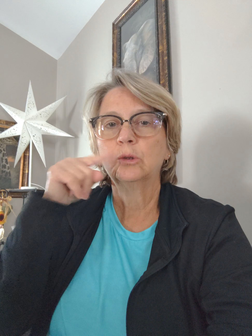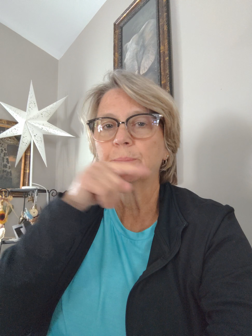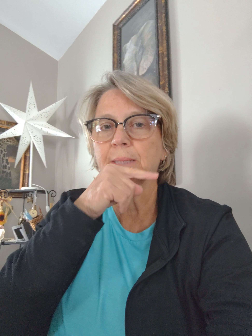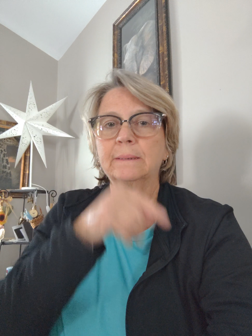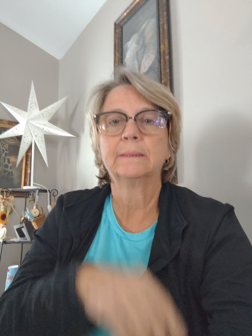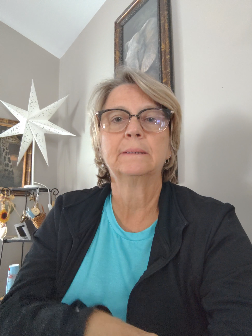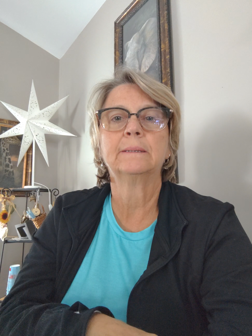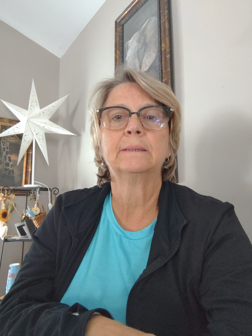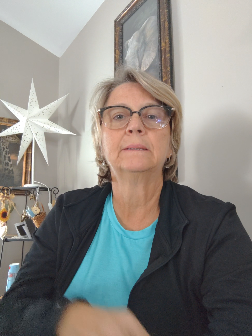toothbrush